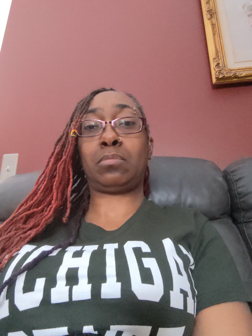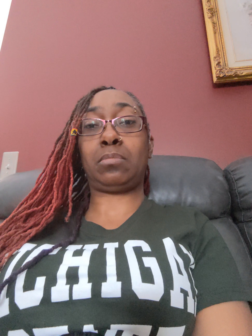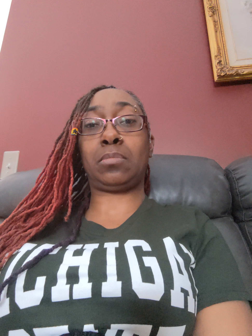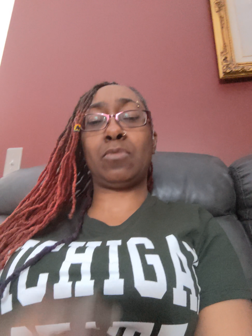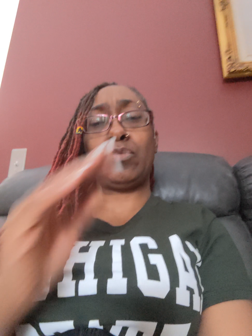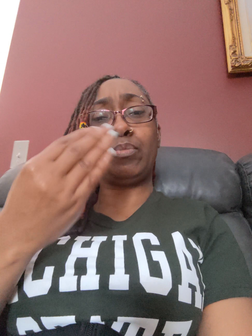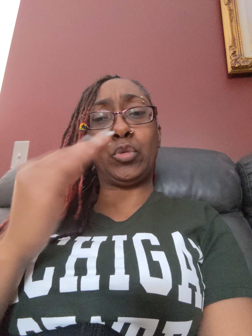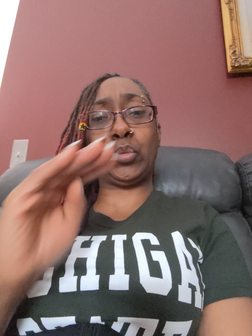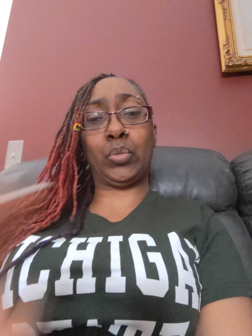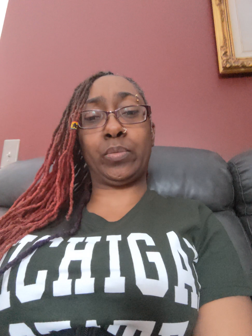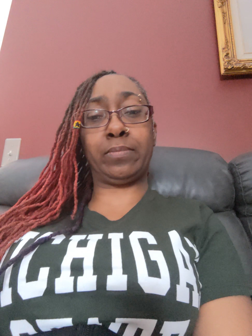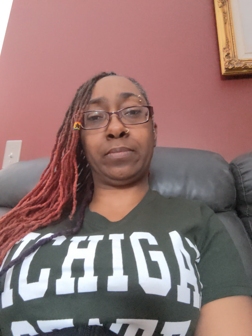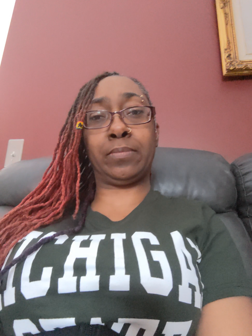blue